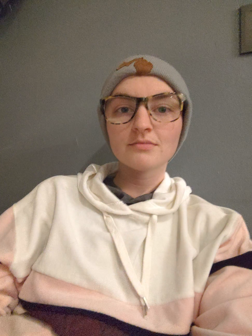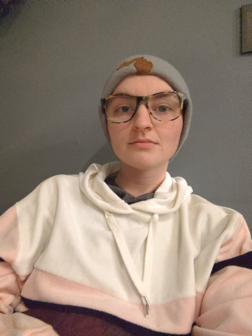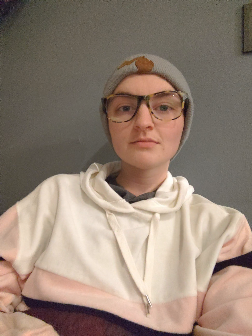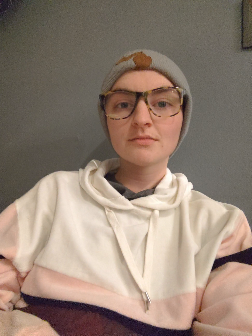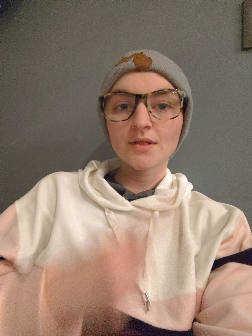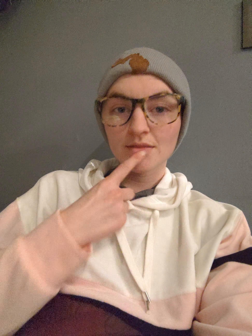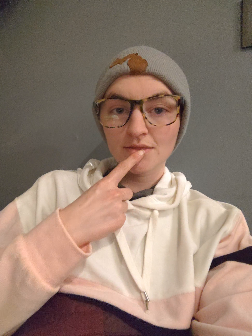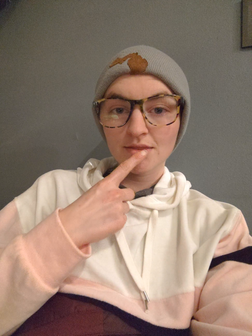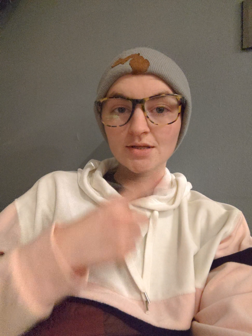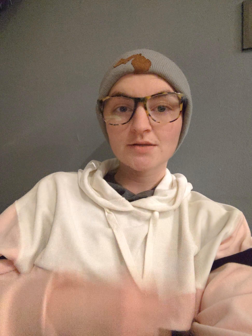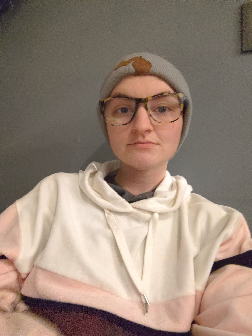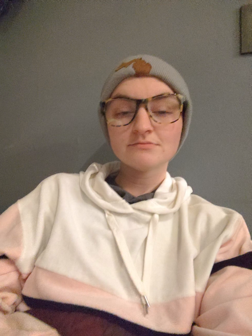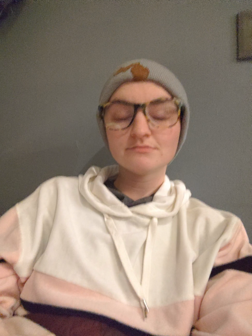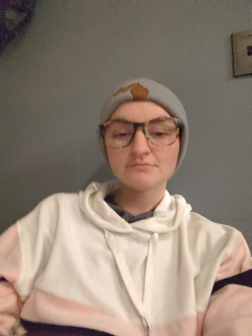tongue